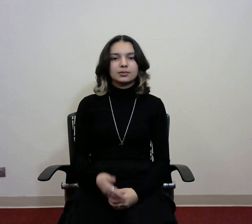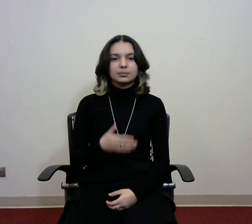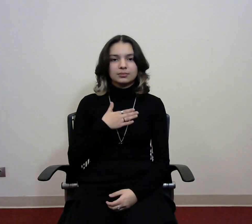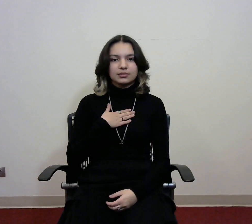mən